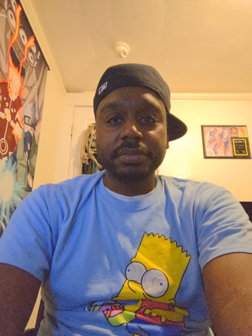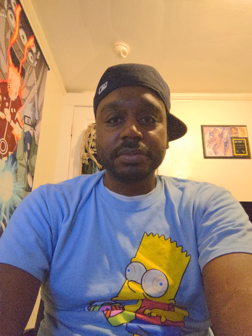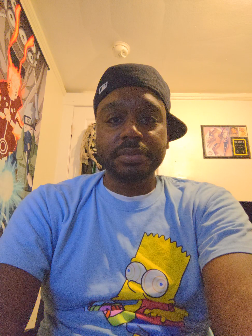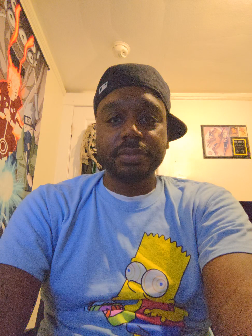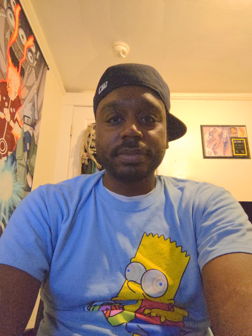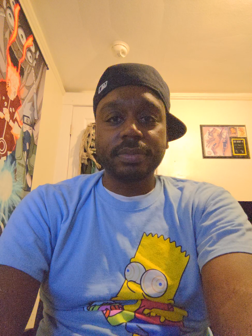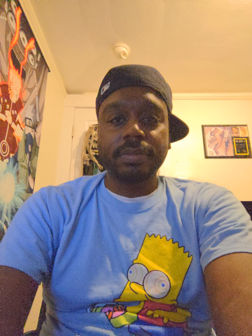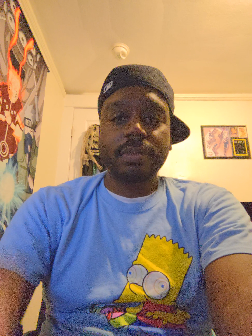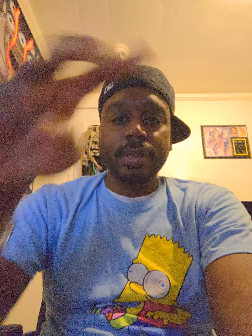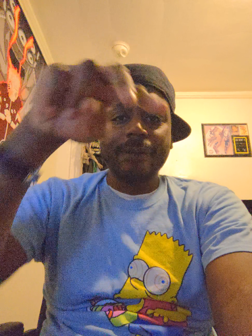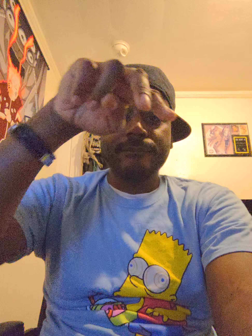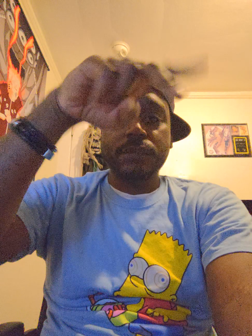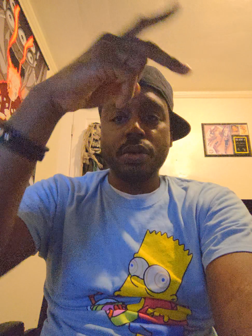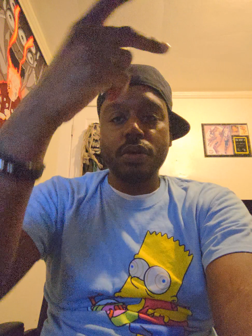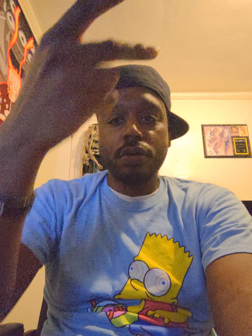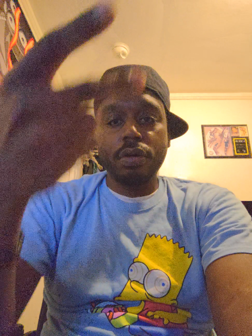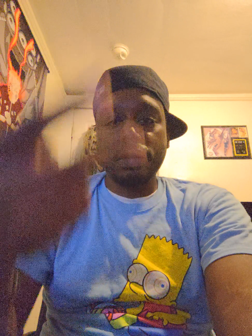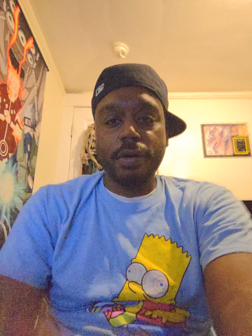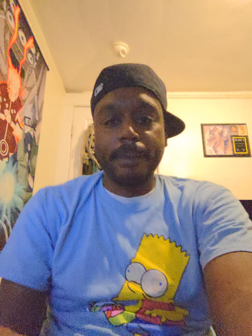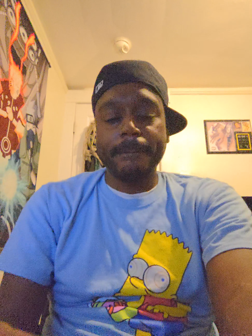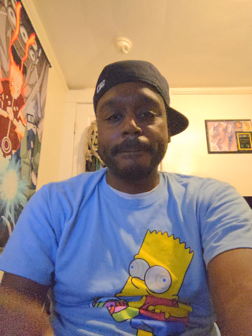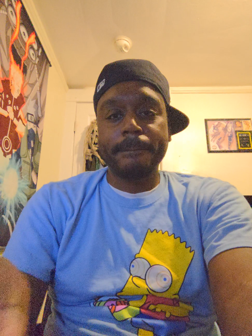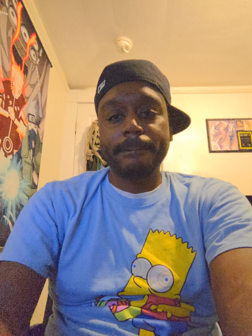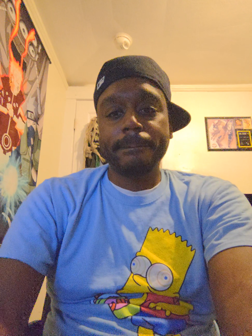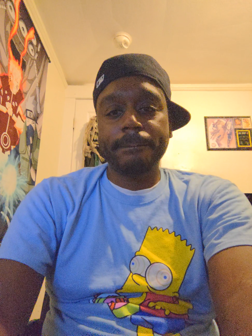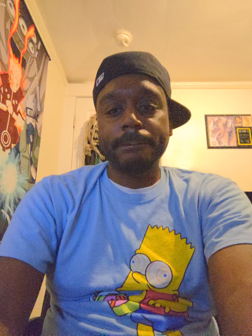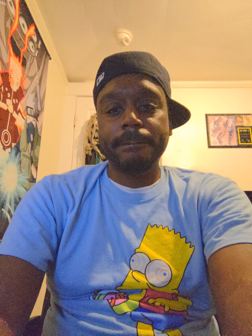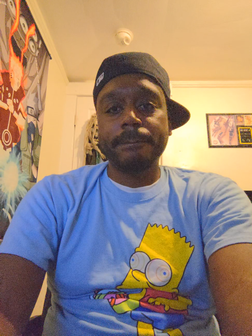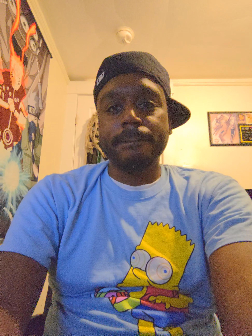fall